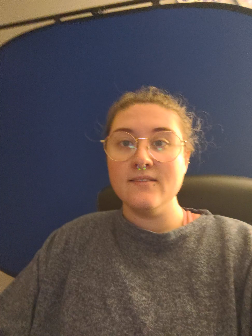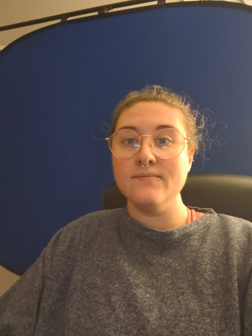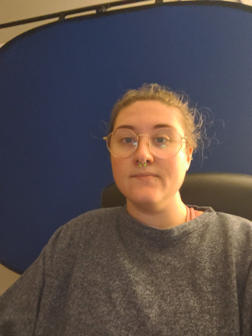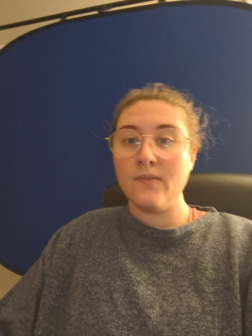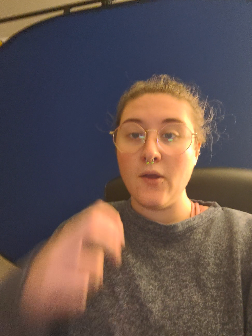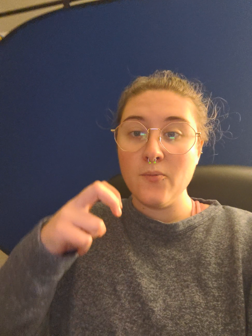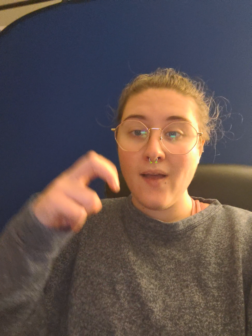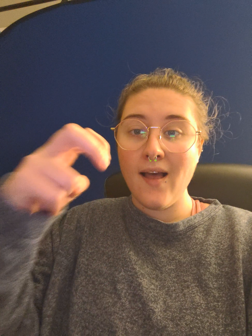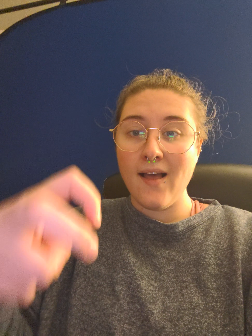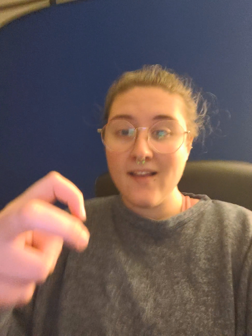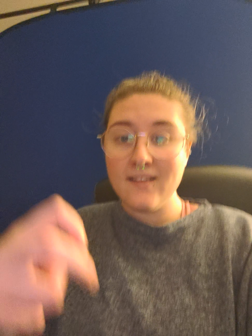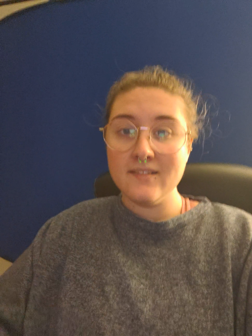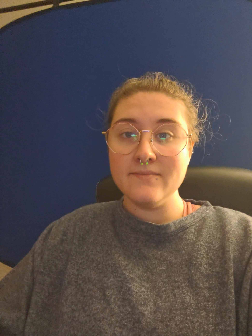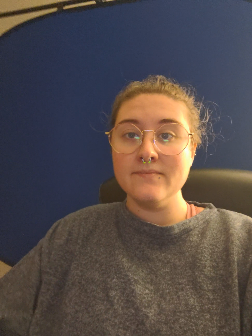ride